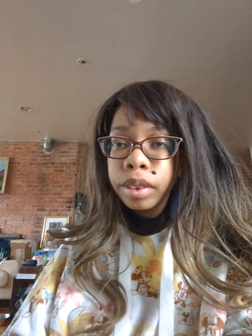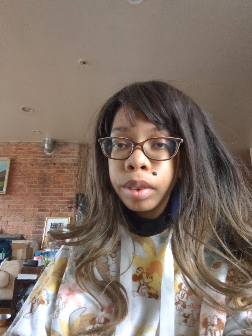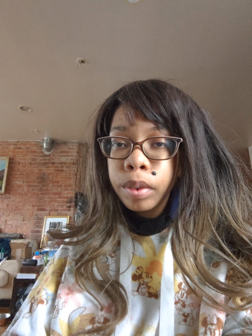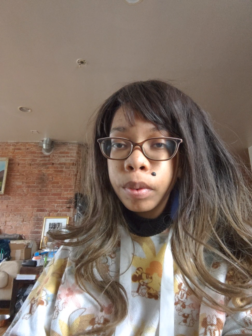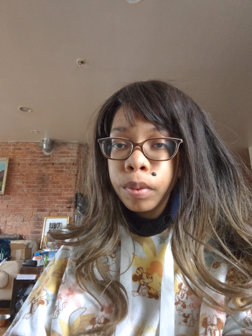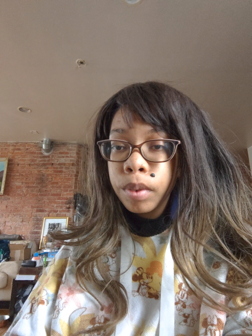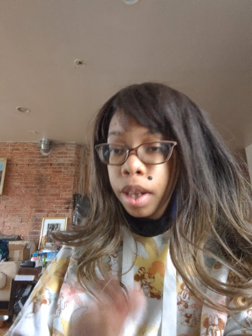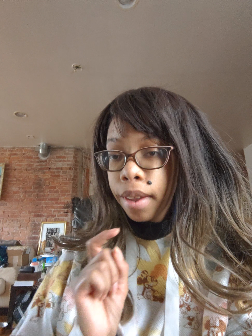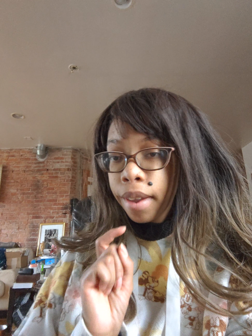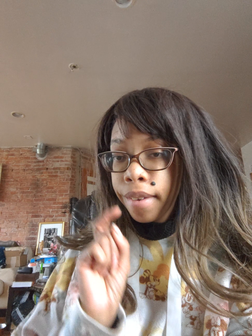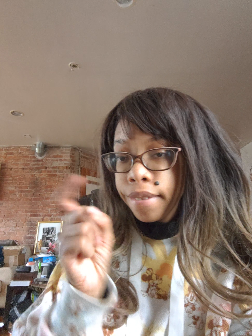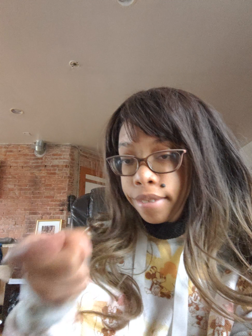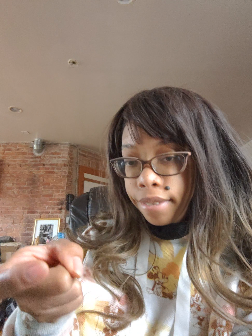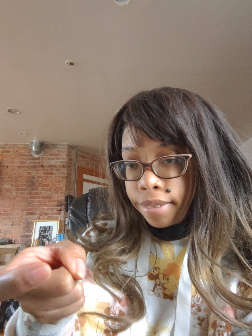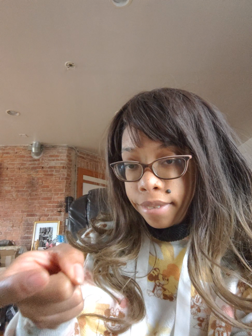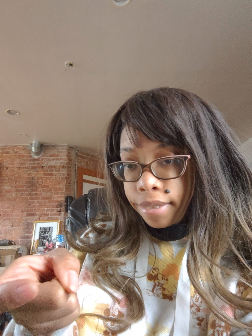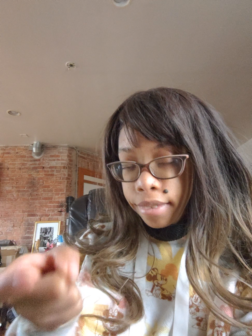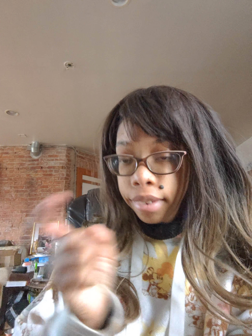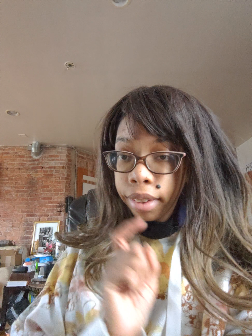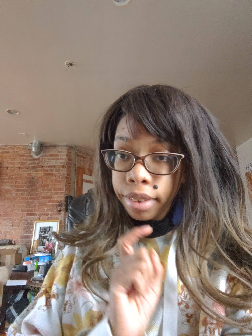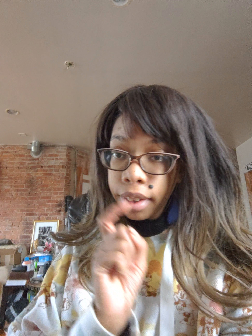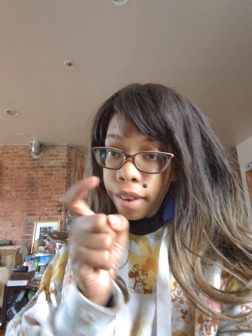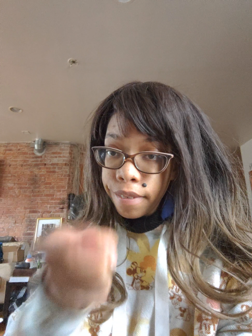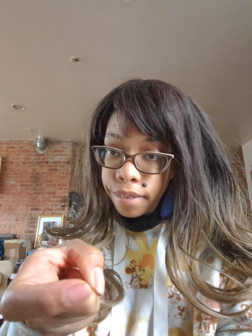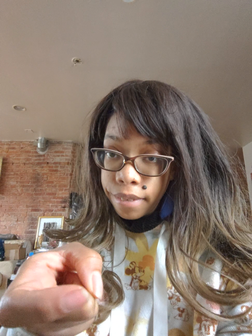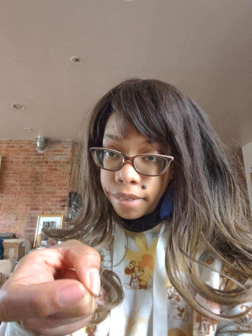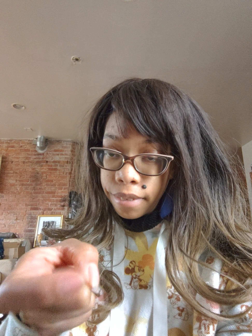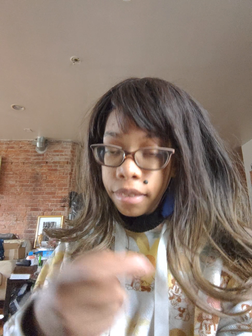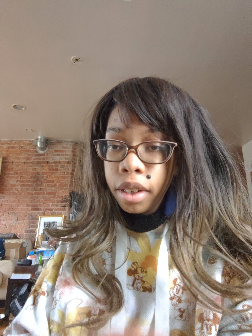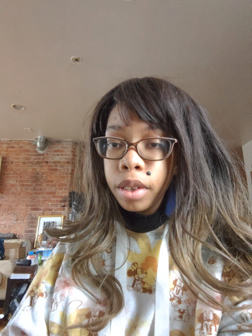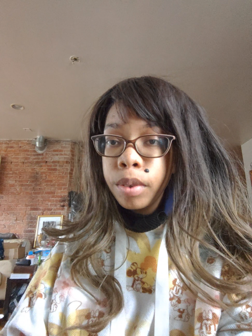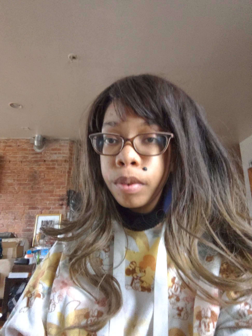gift